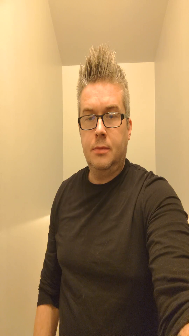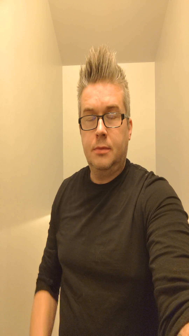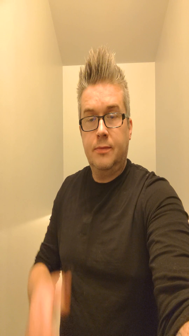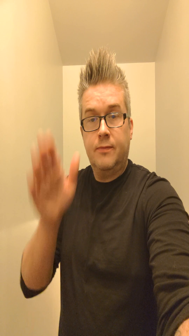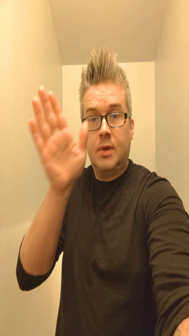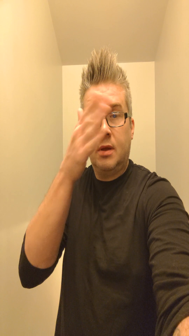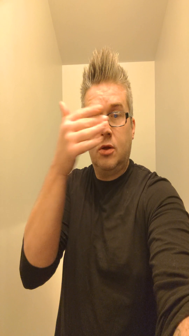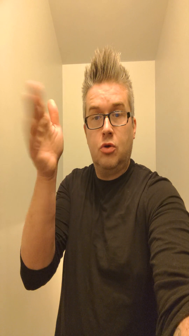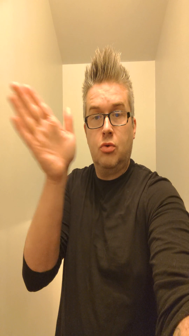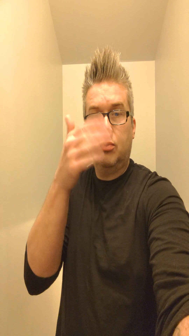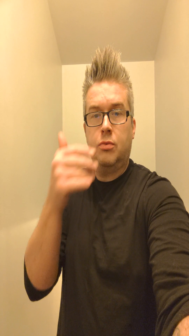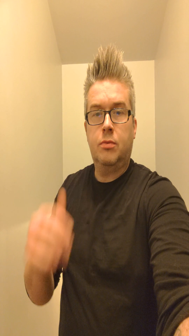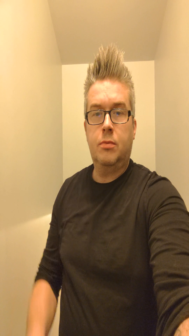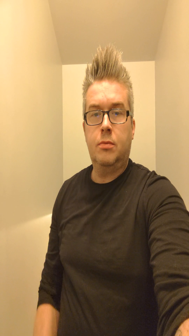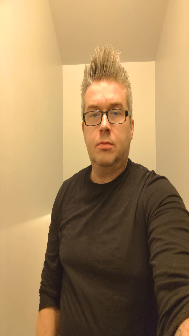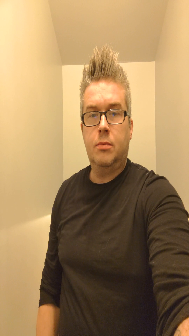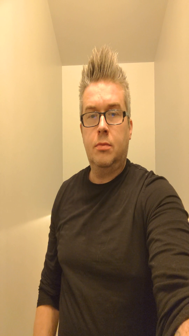flag